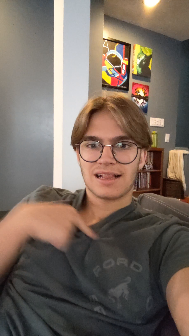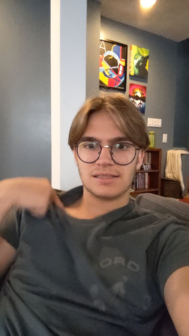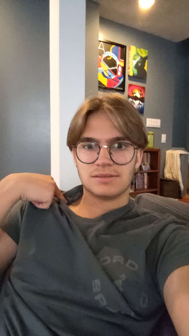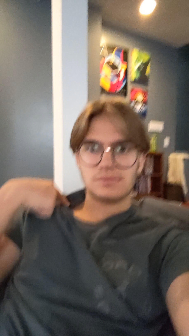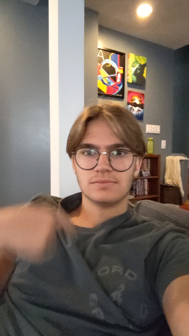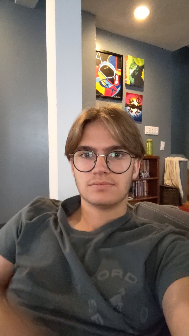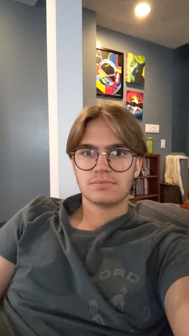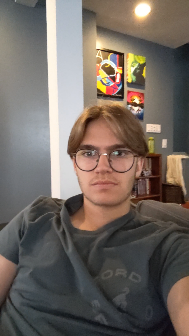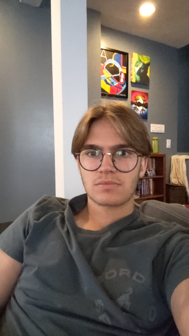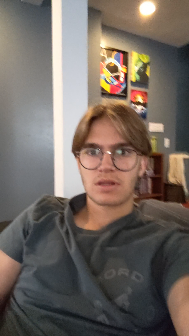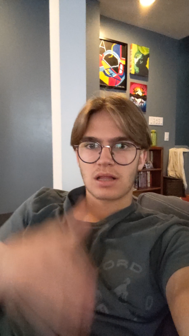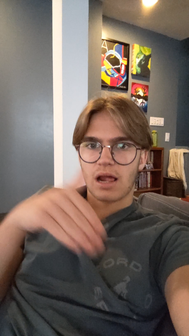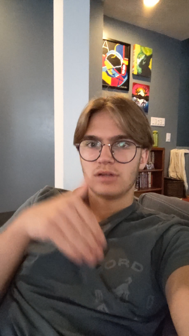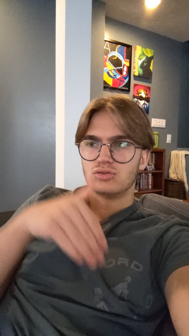doctor